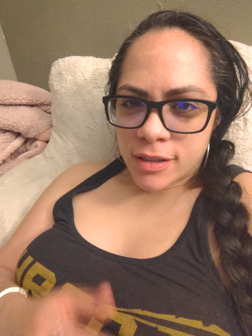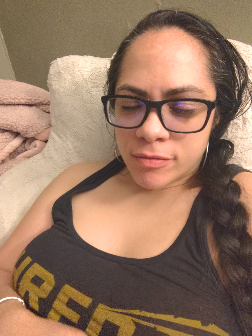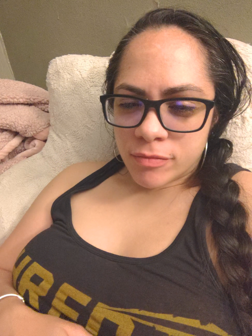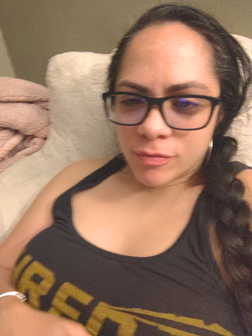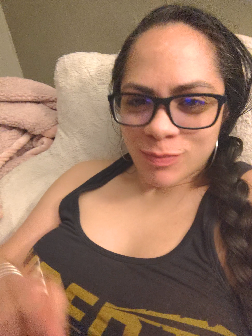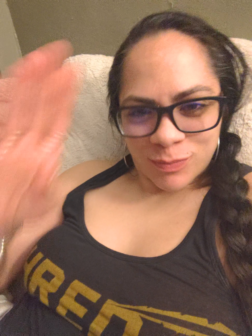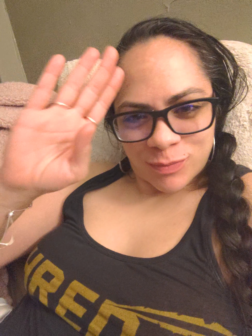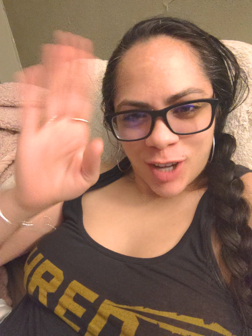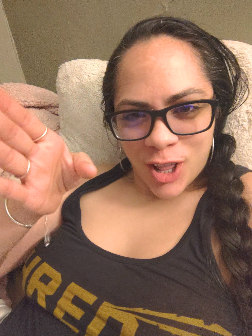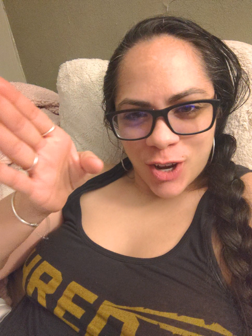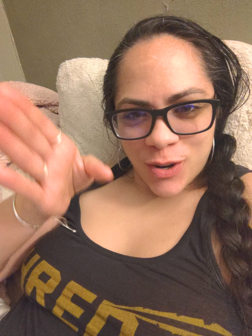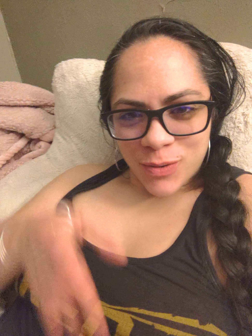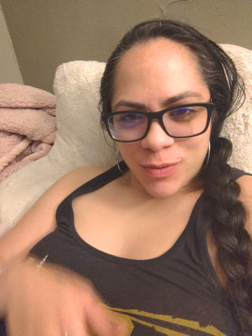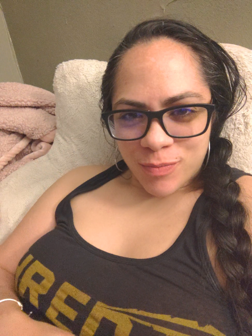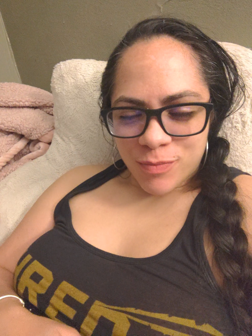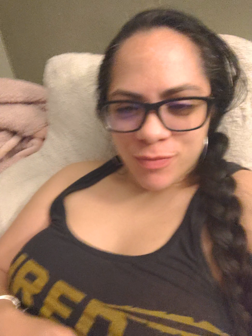hello